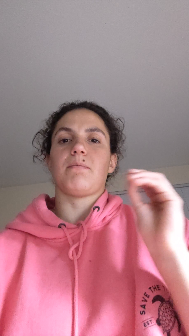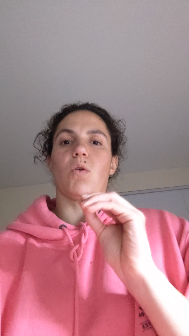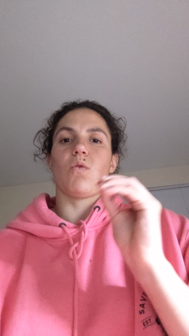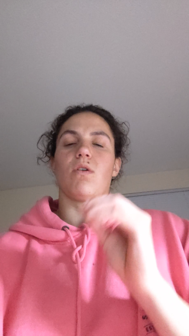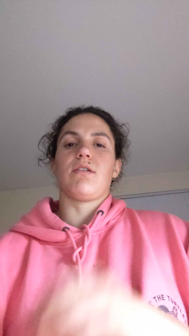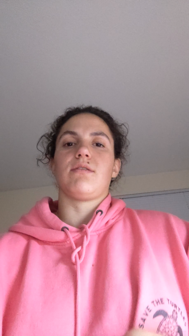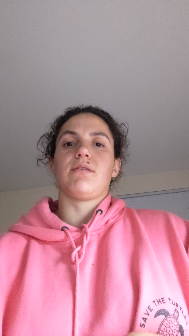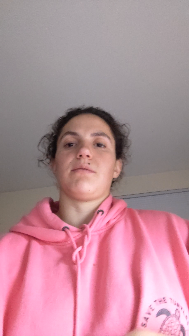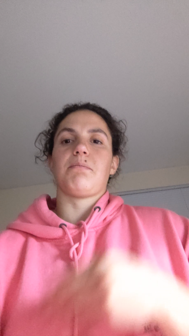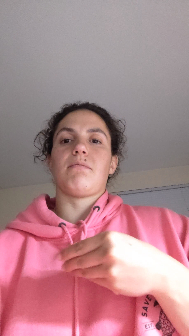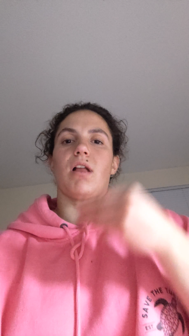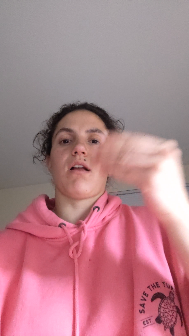buy